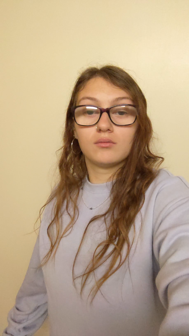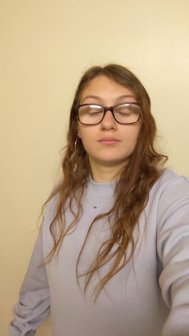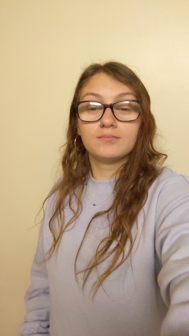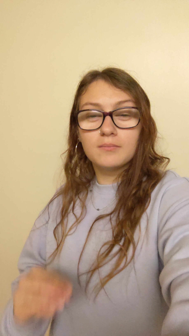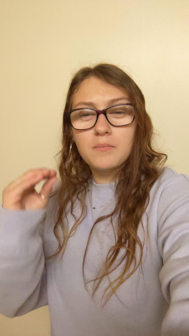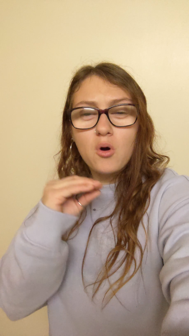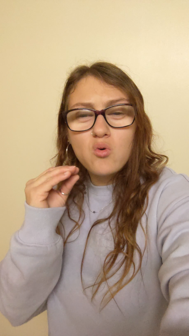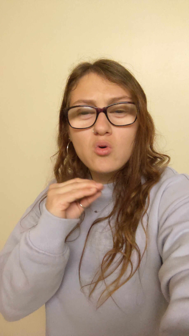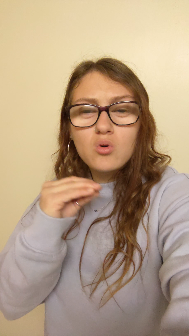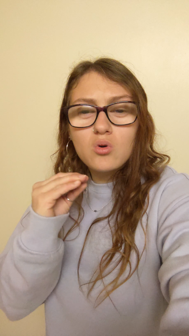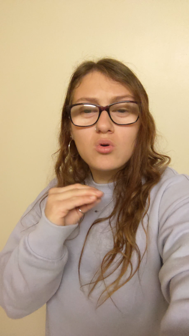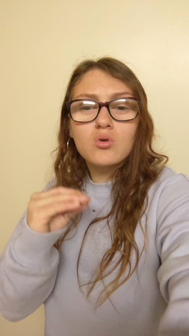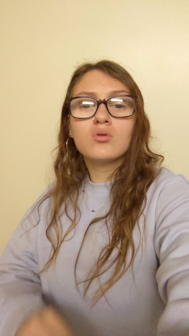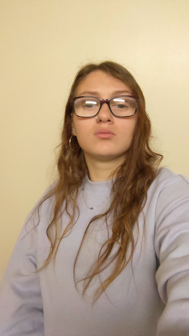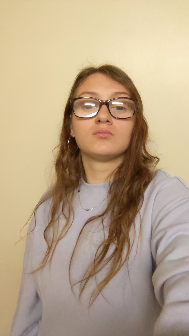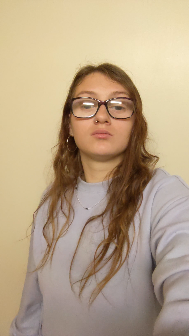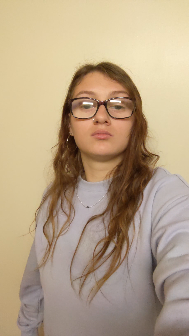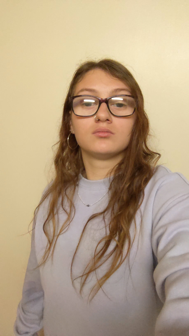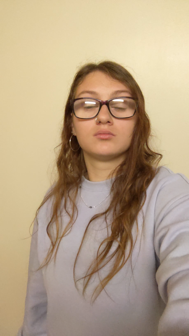more